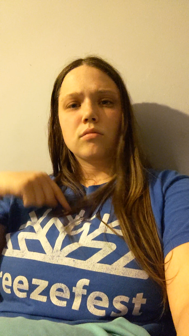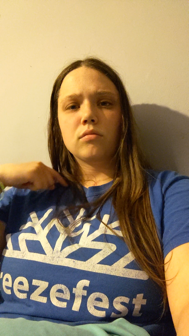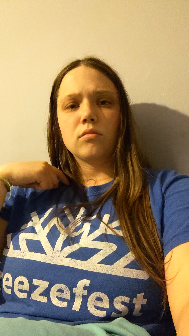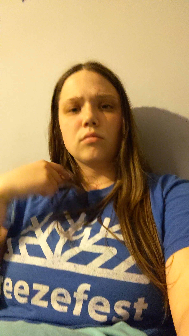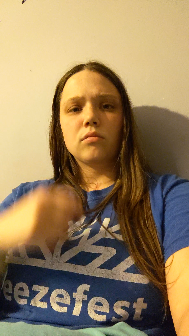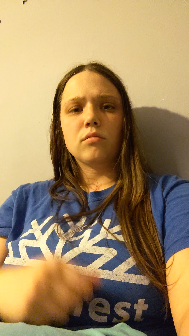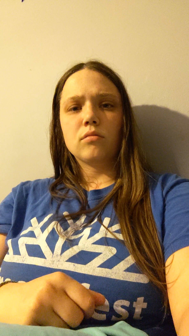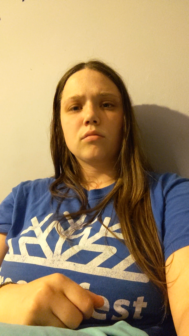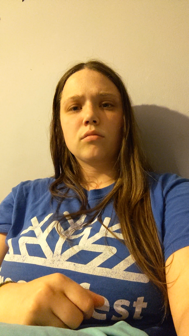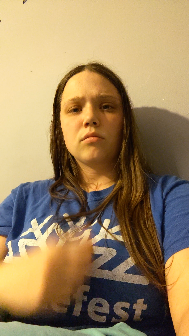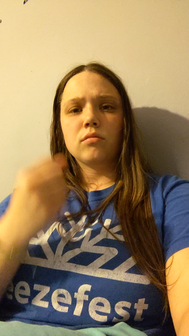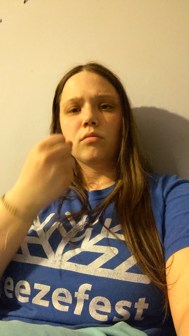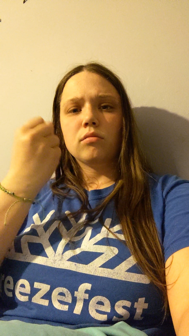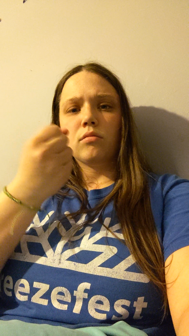hold